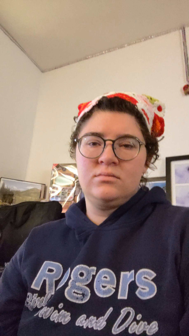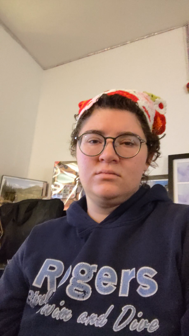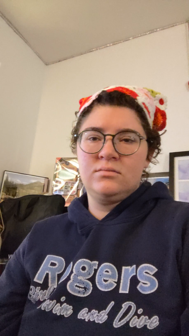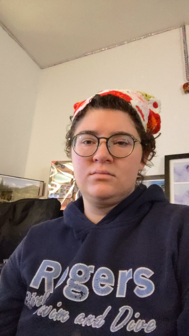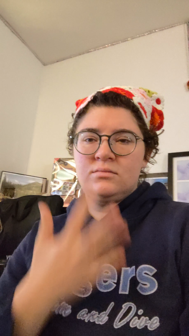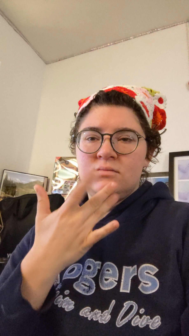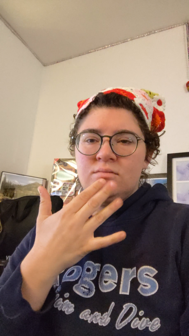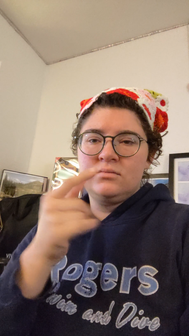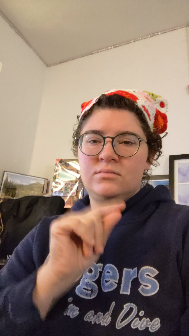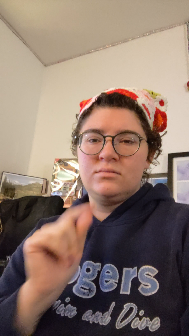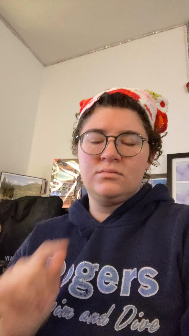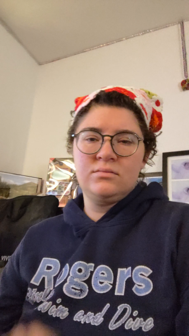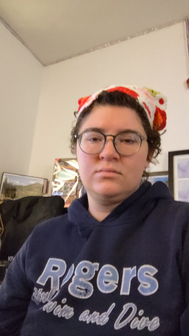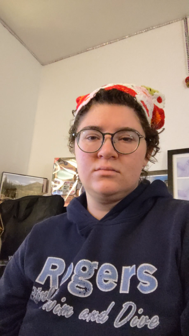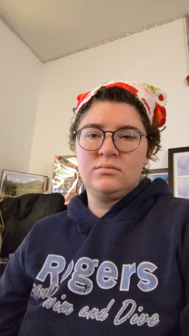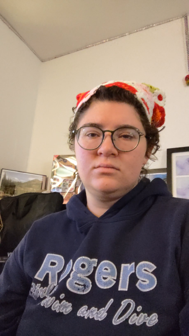crayon